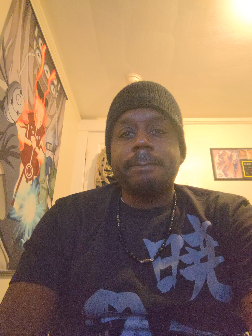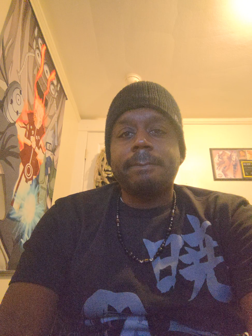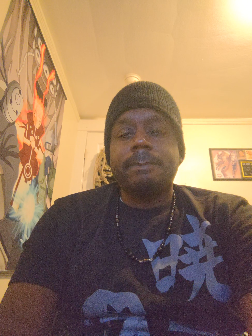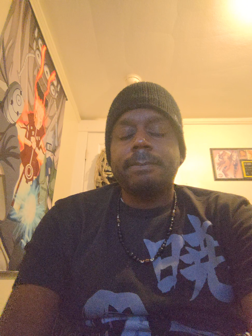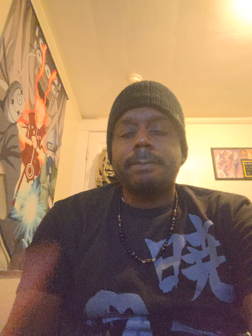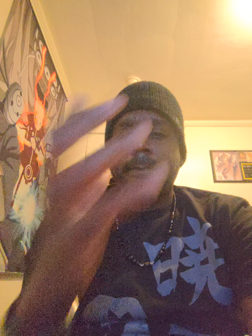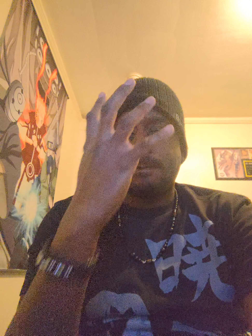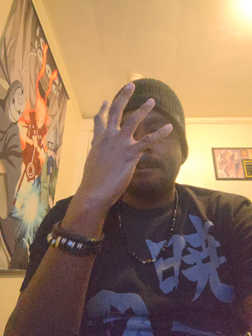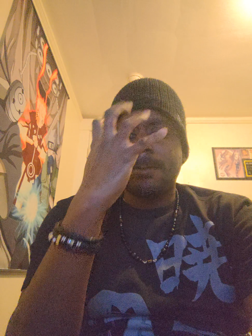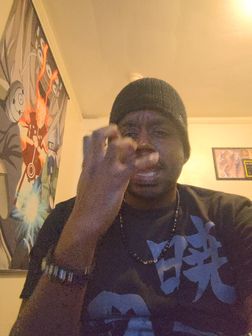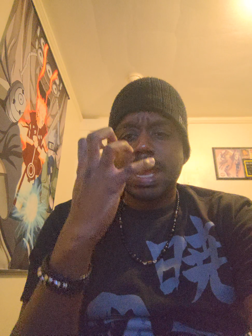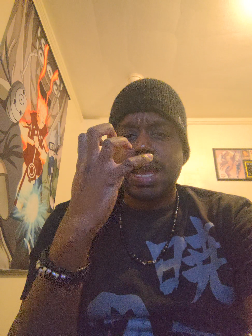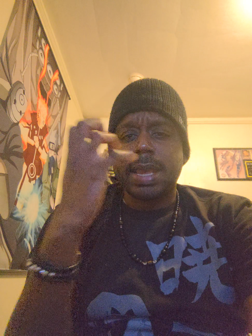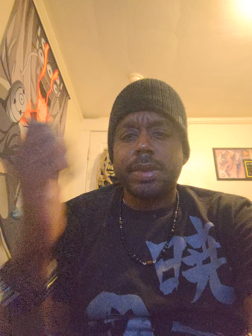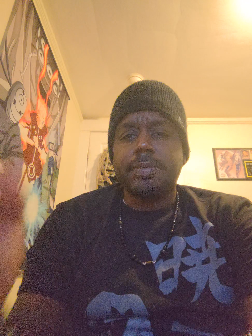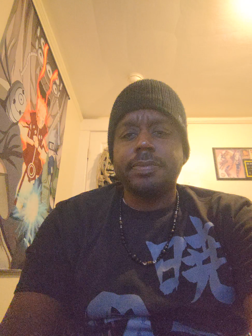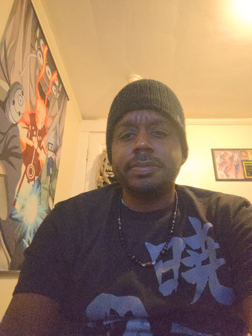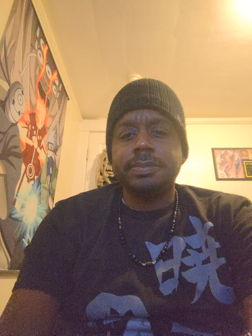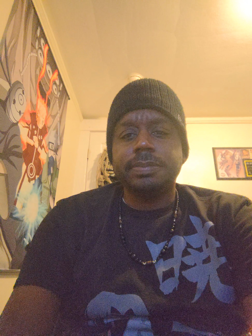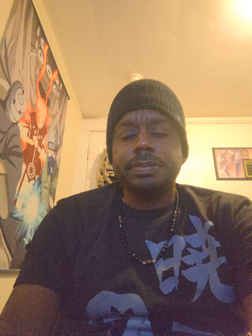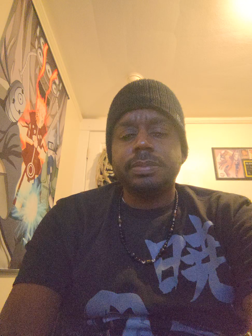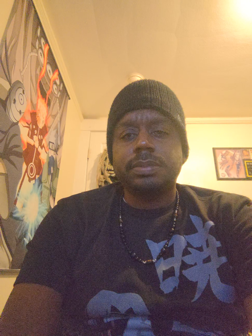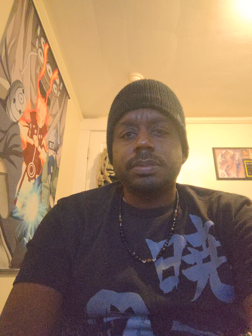mad